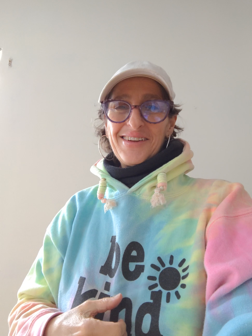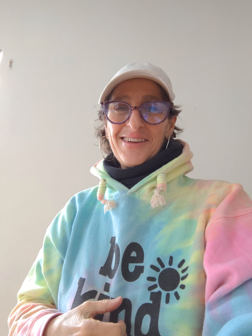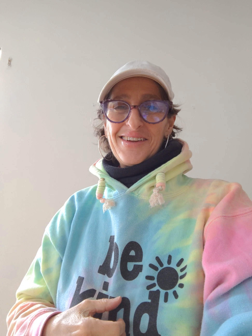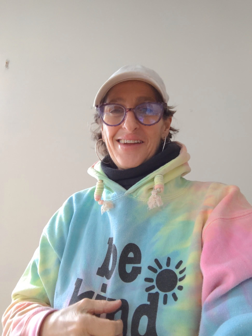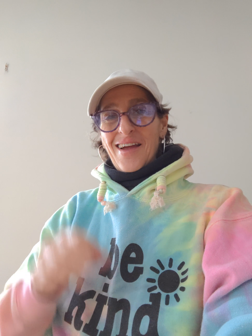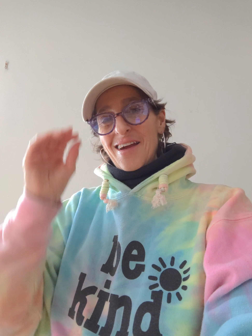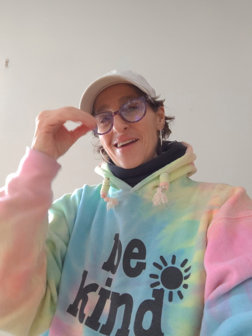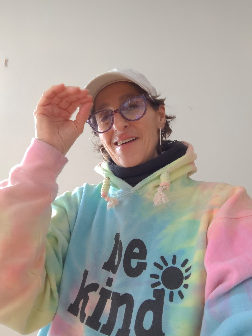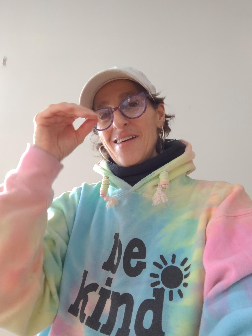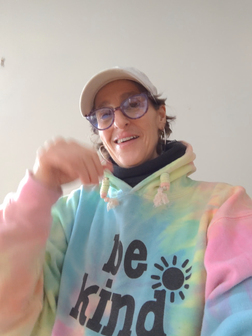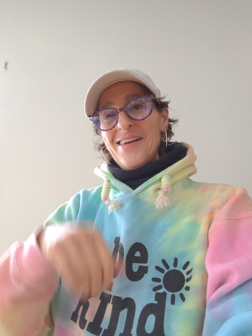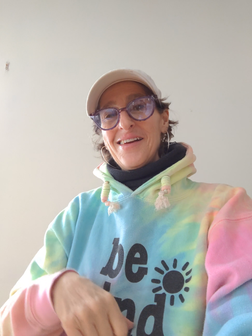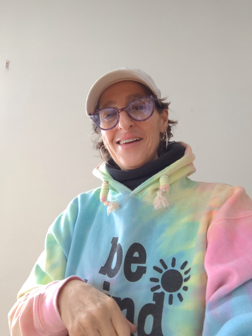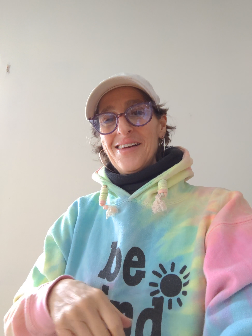owl